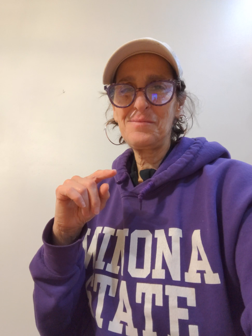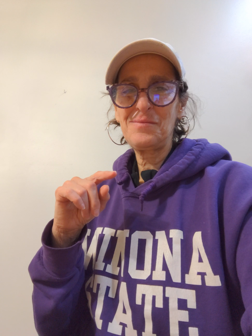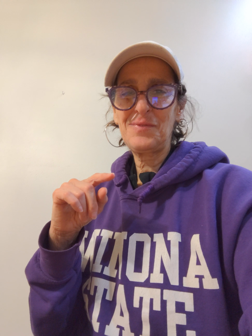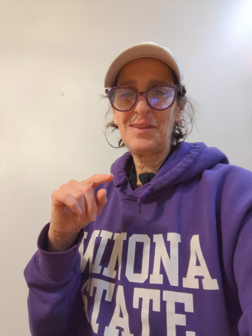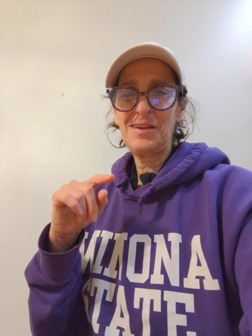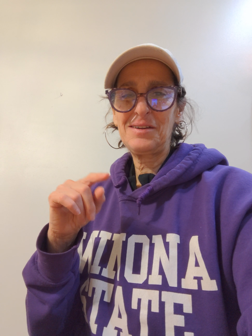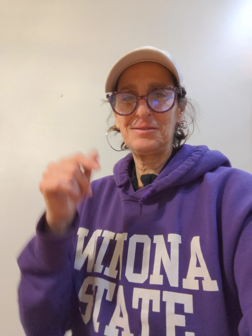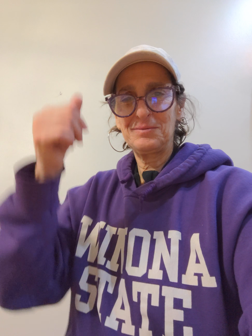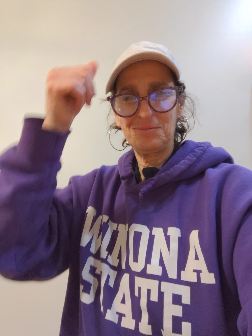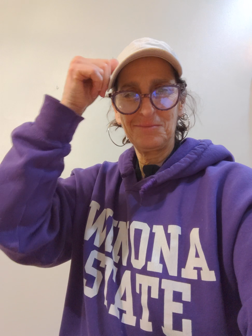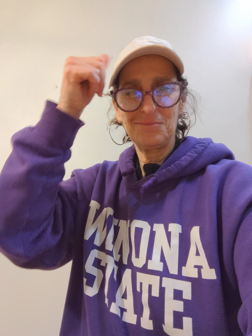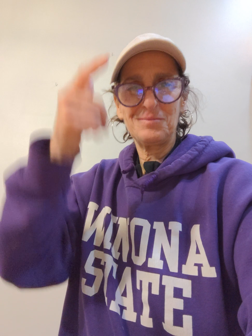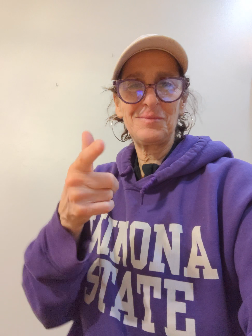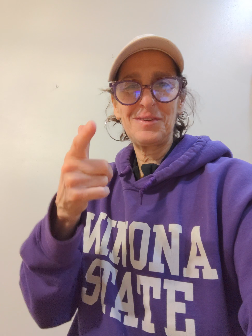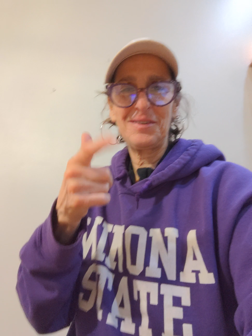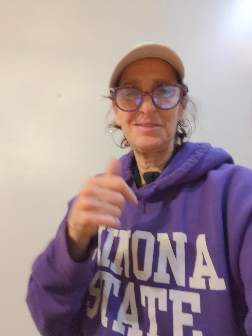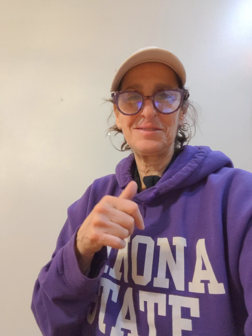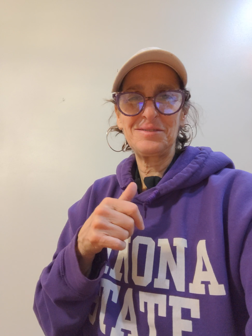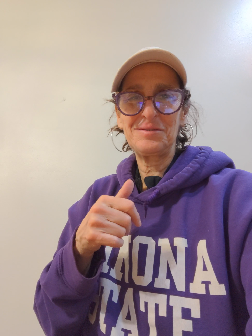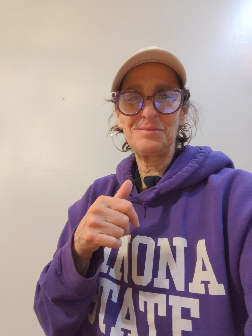brother